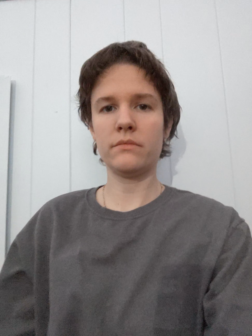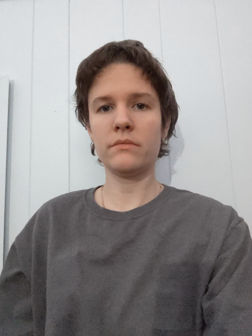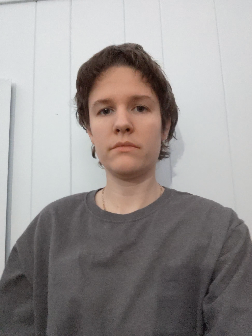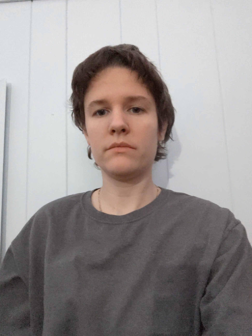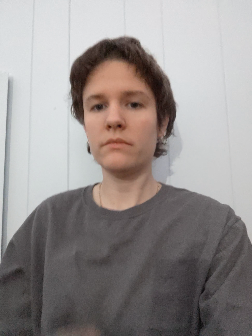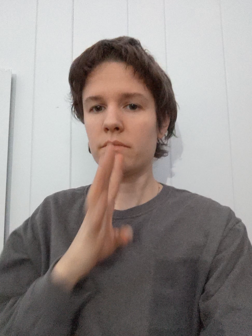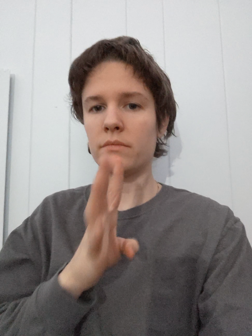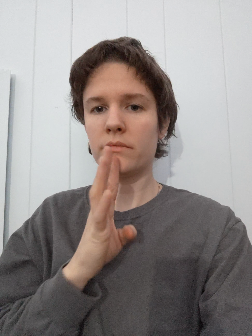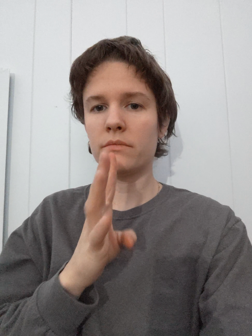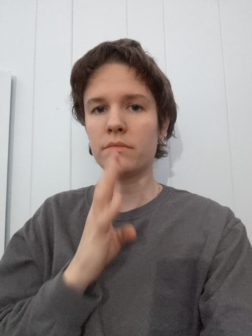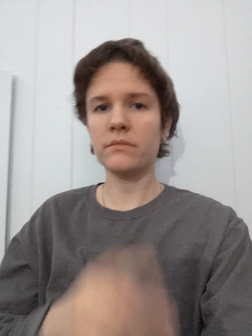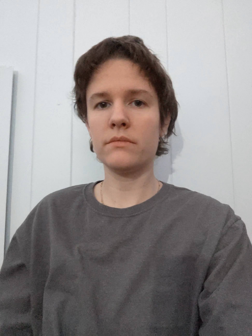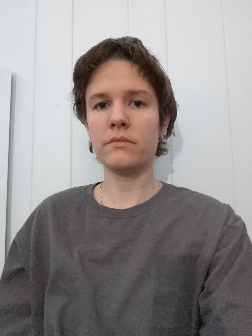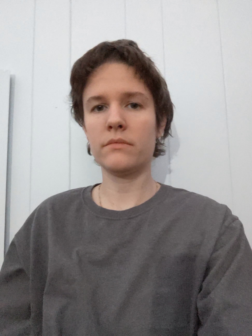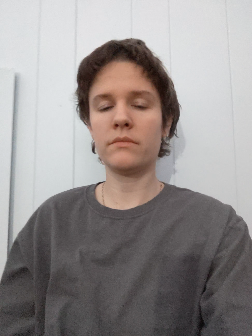talk